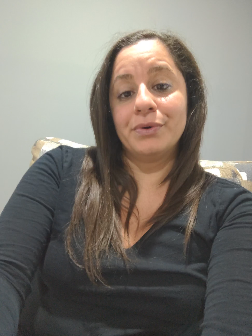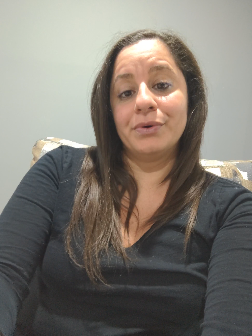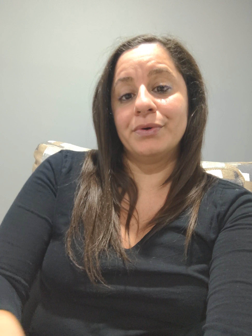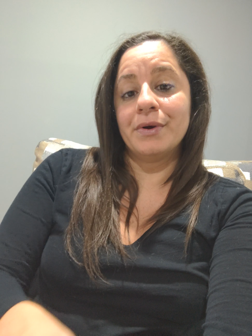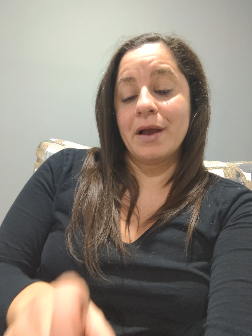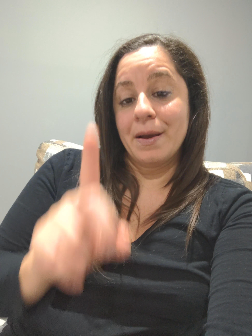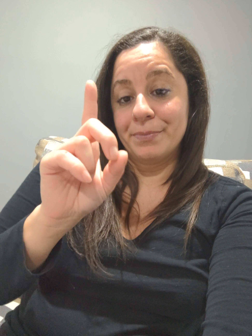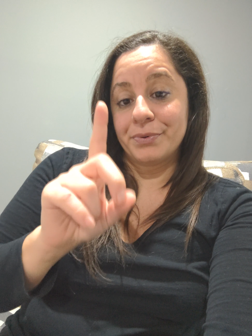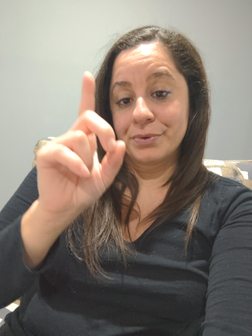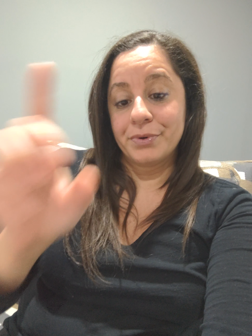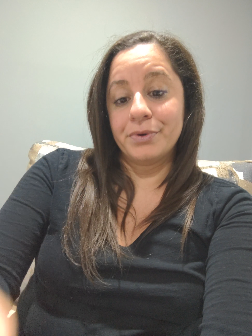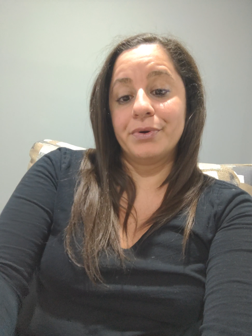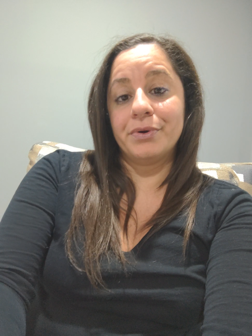up